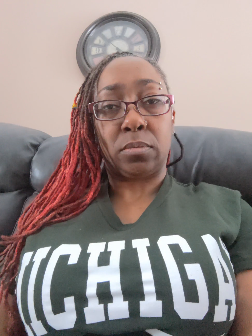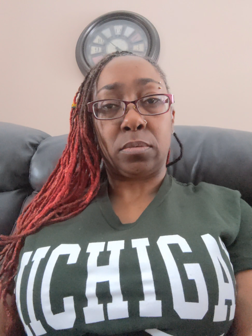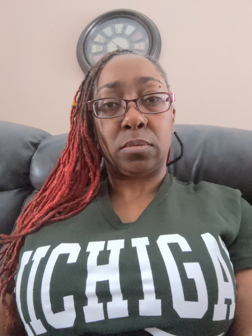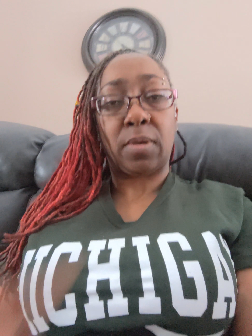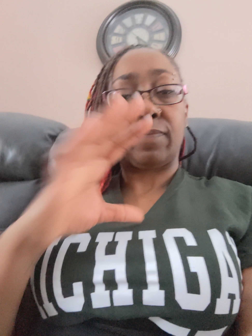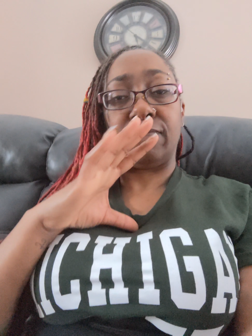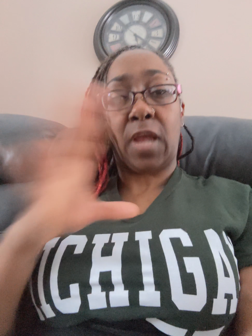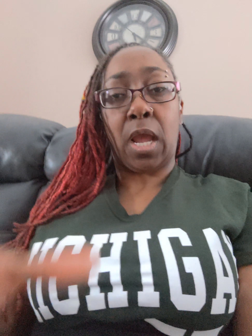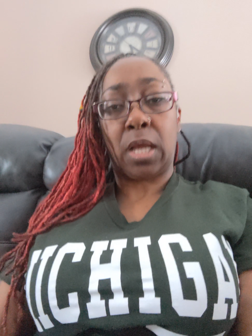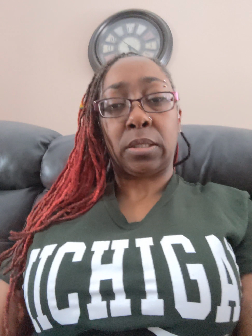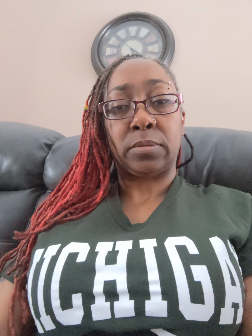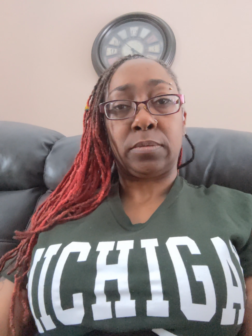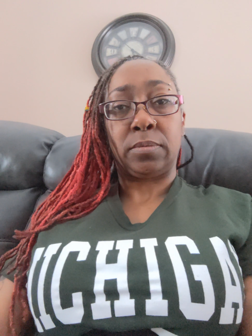fine